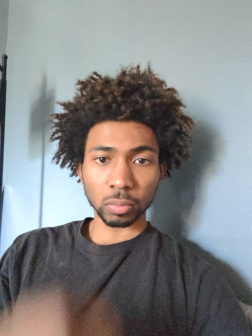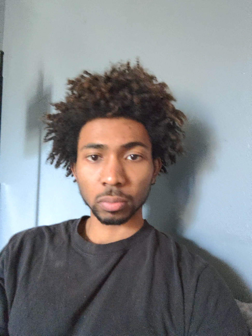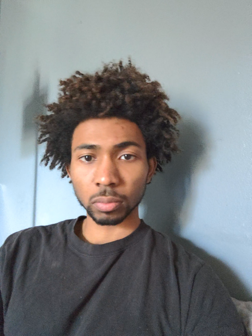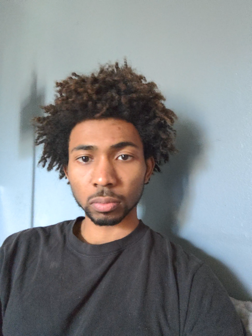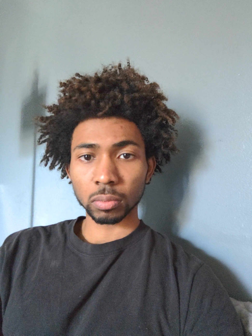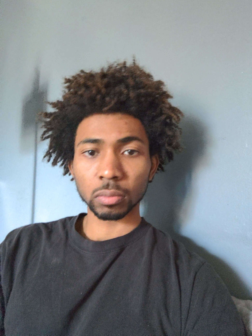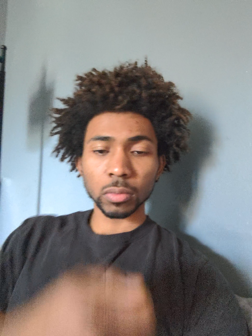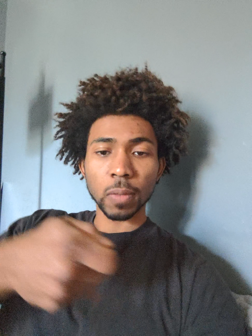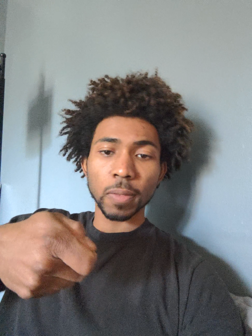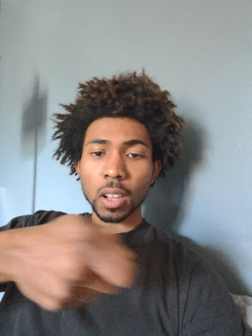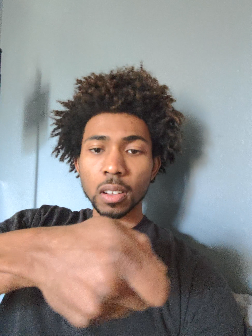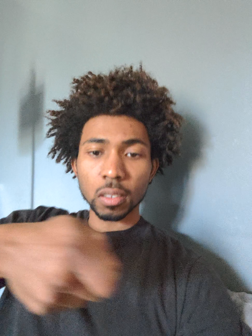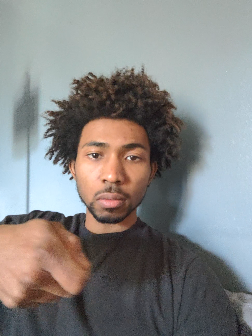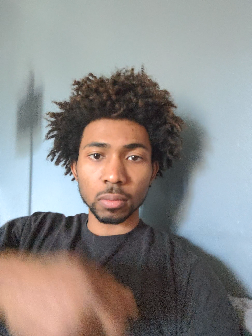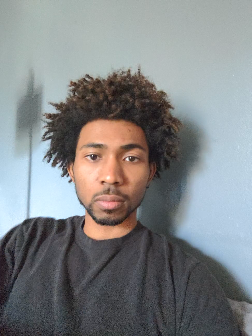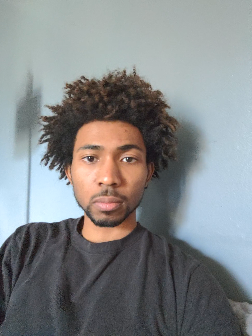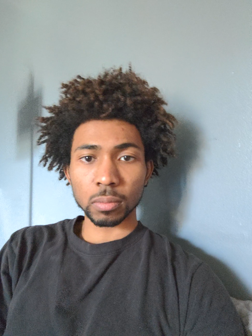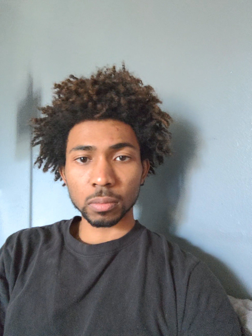vacuum